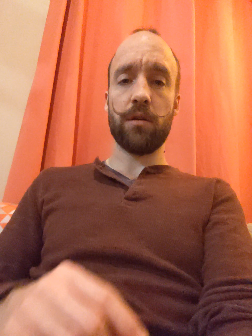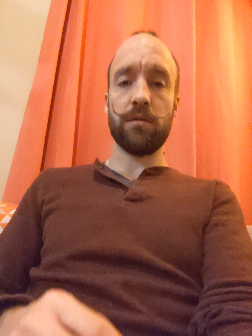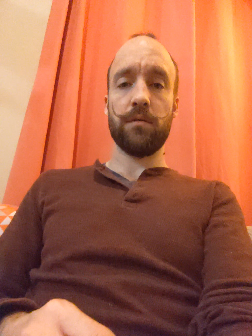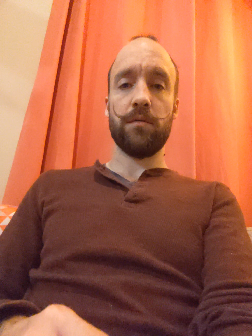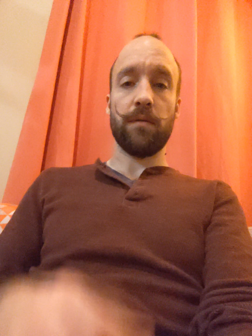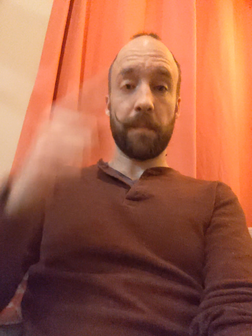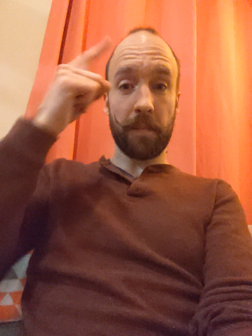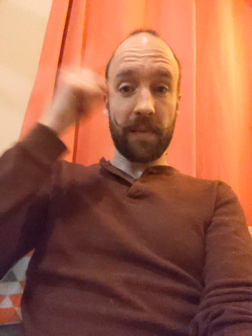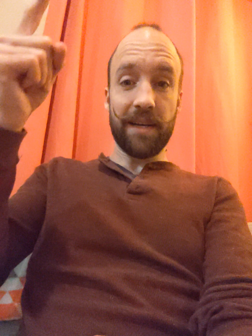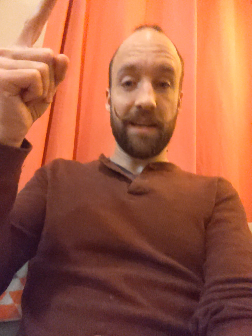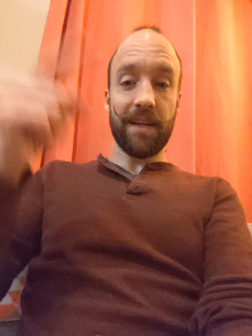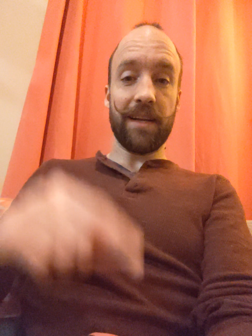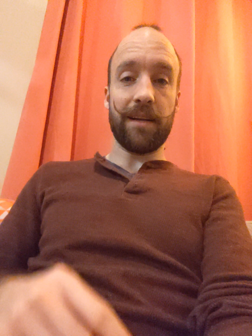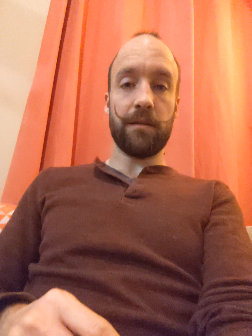penny